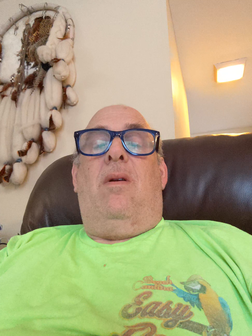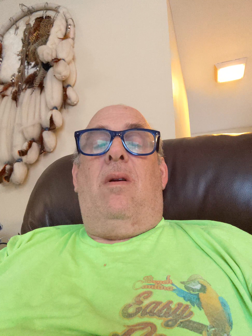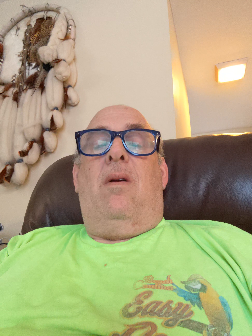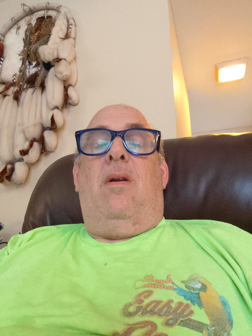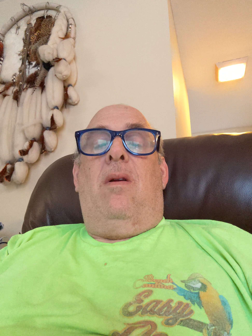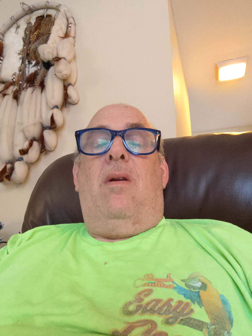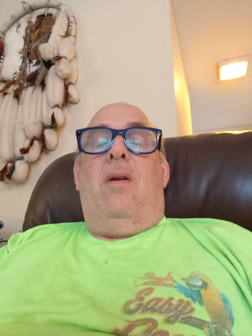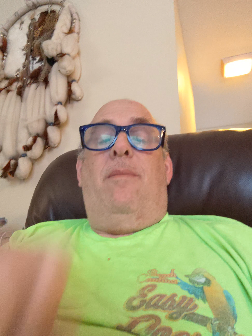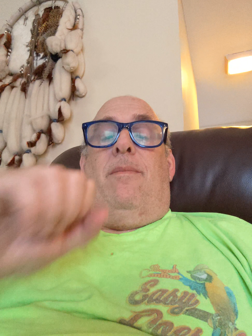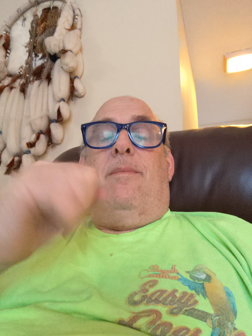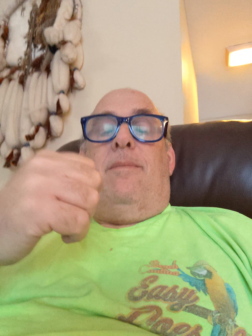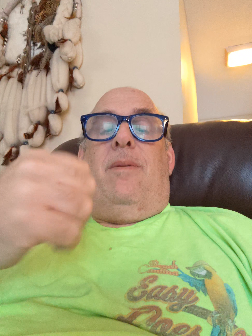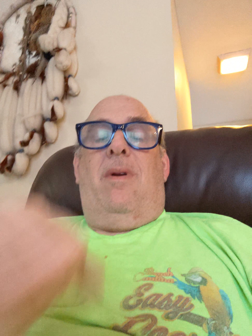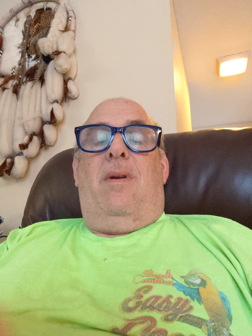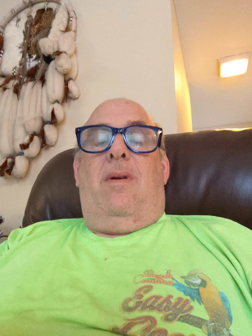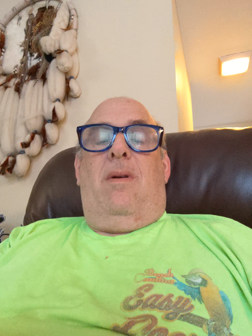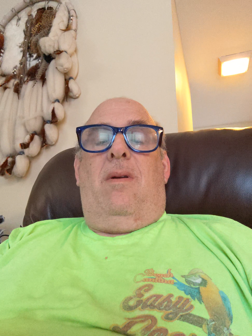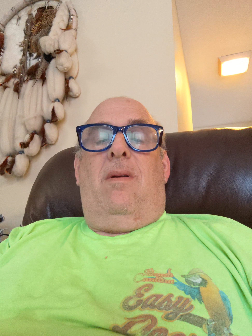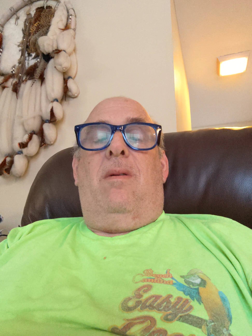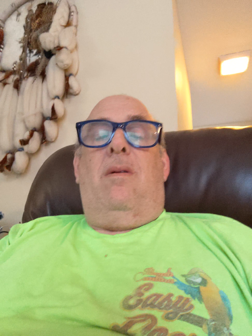make